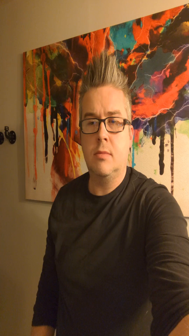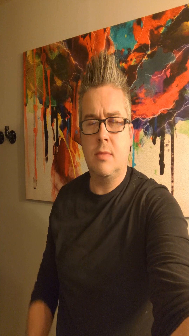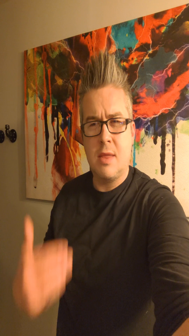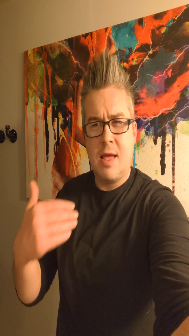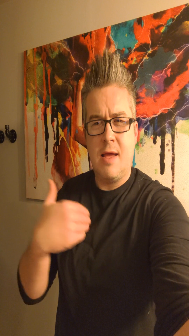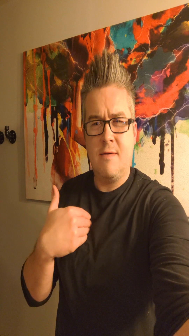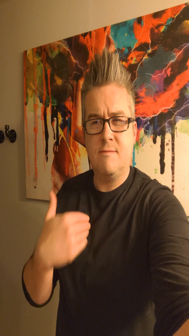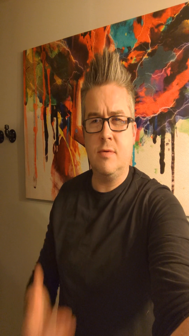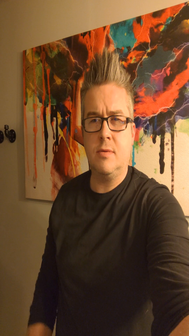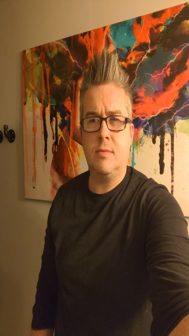have